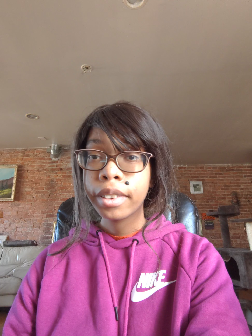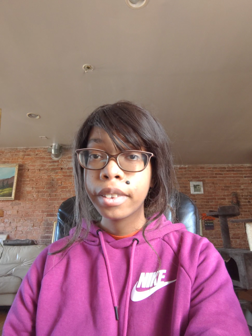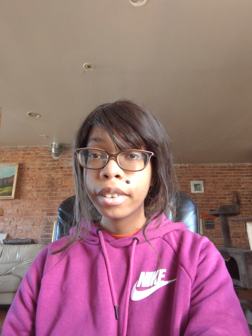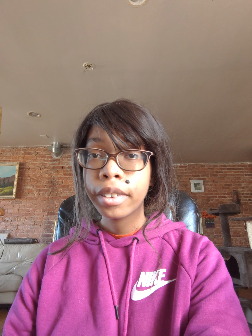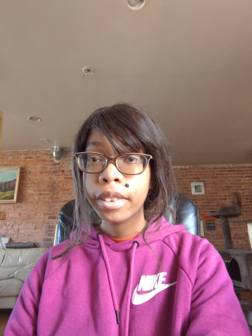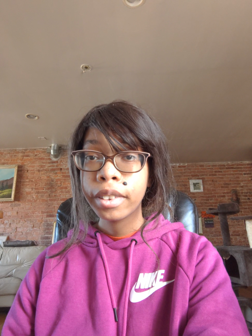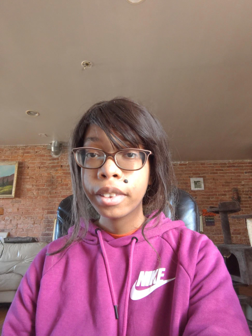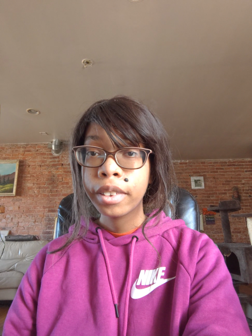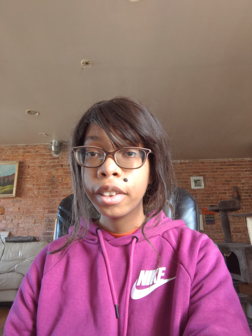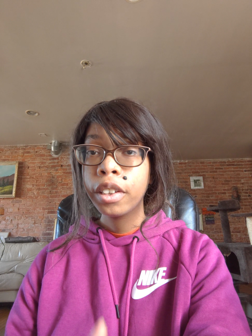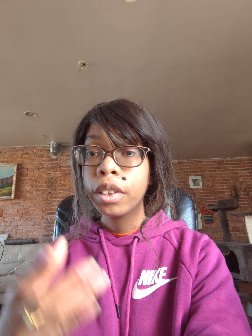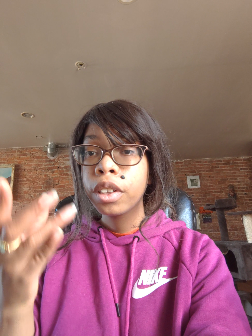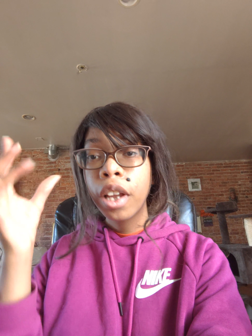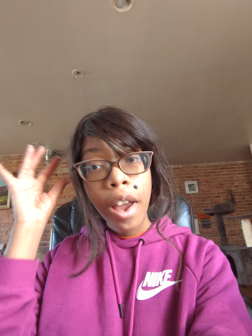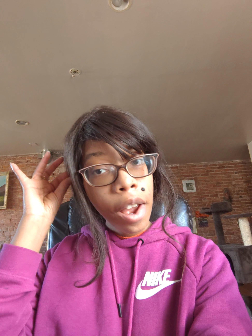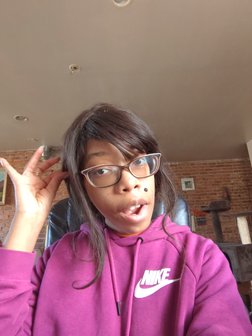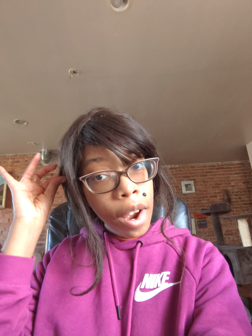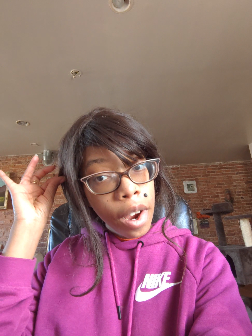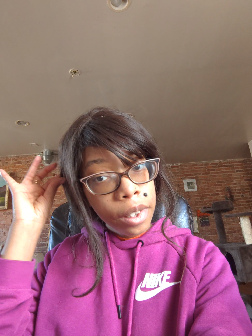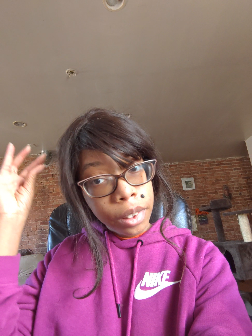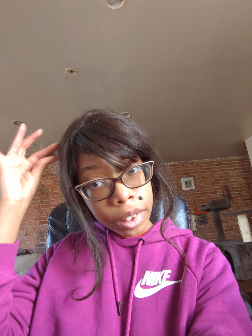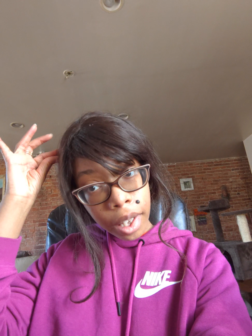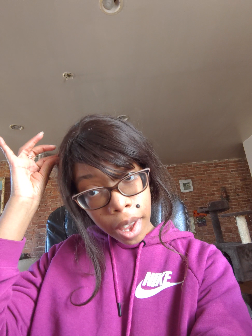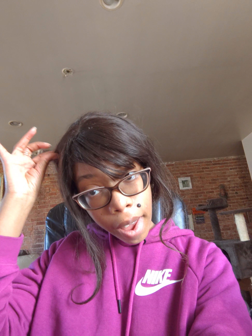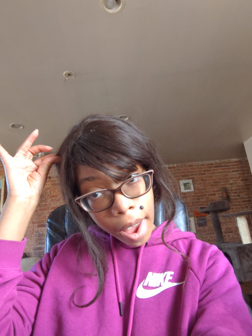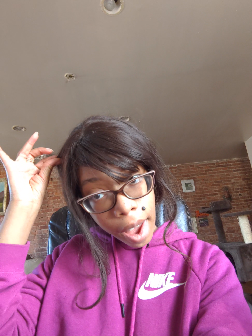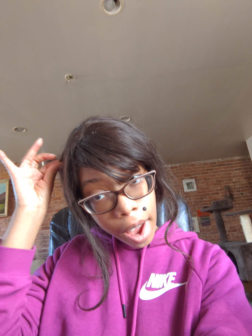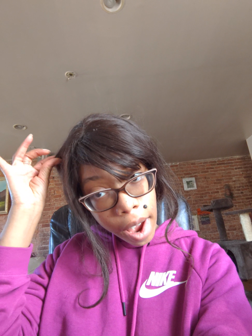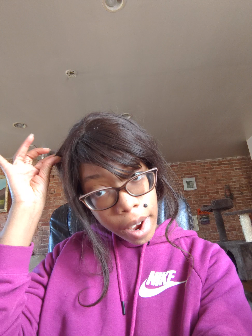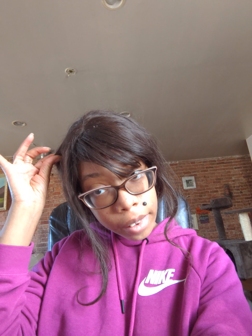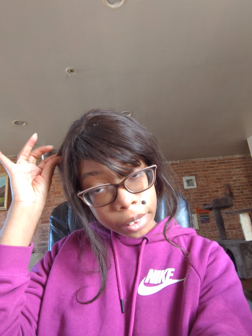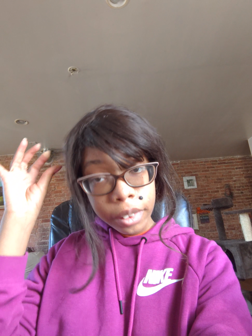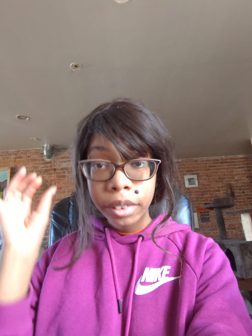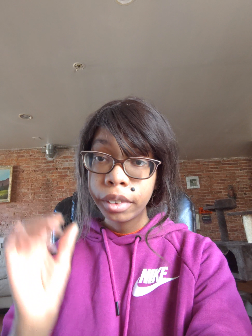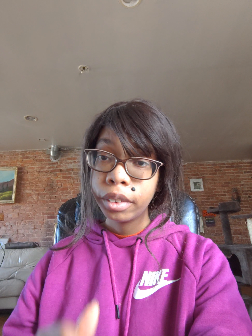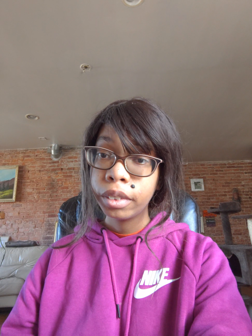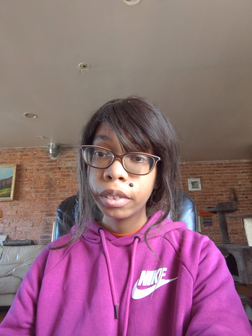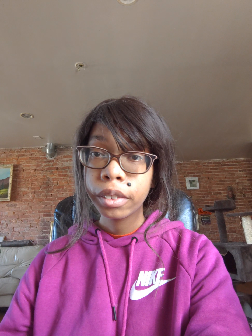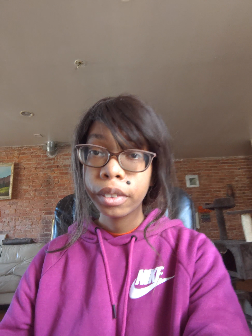hair